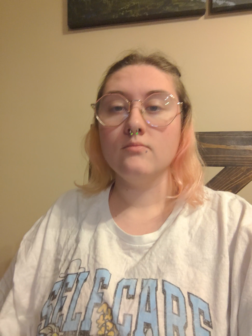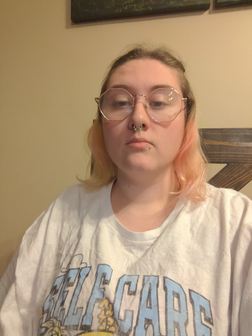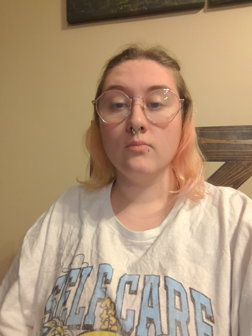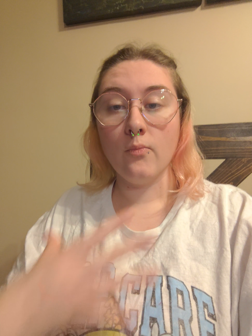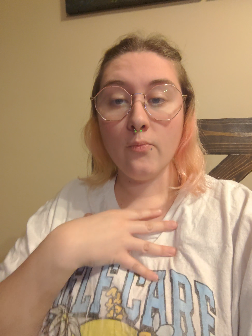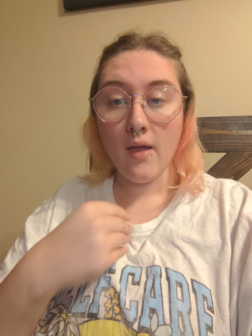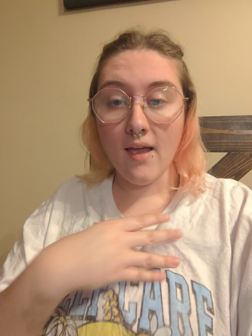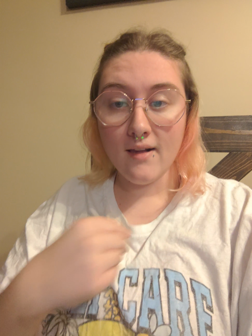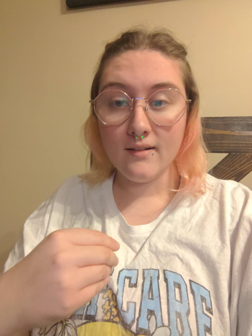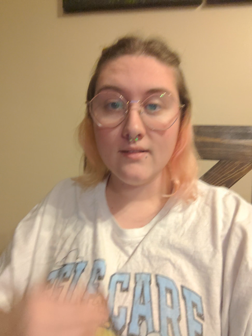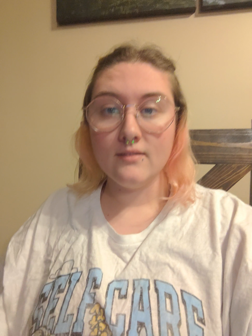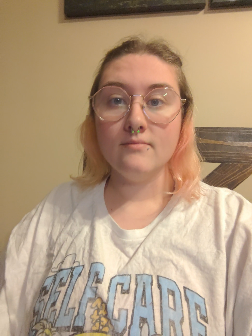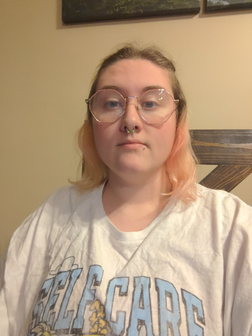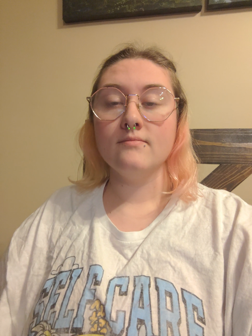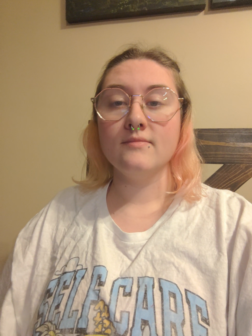white